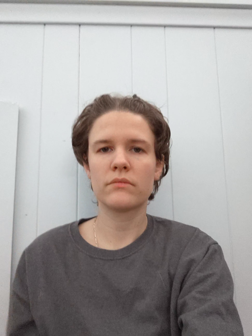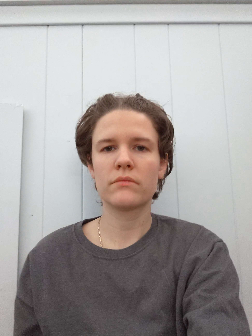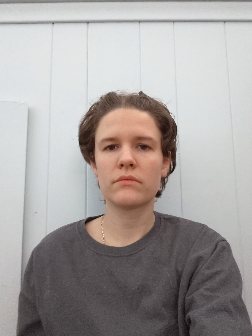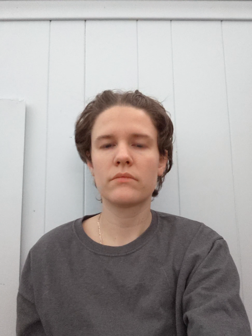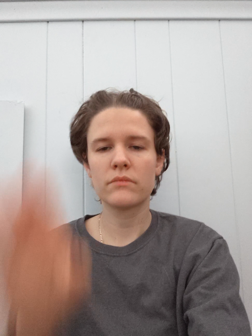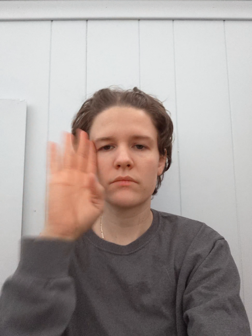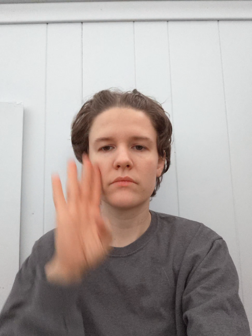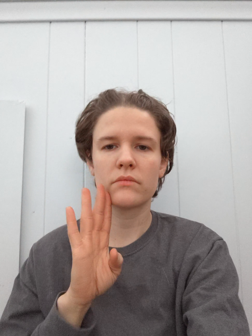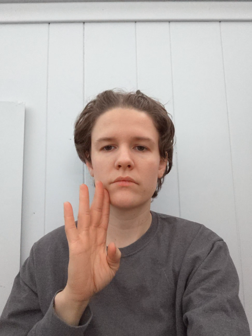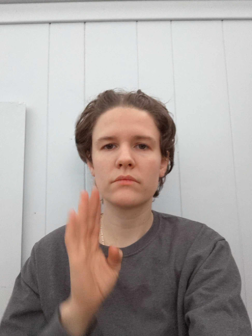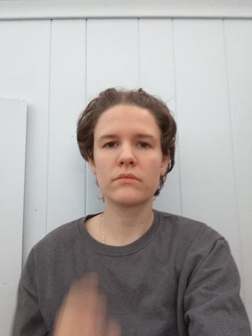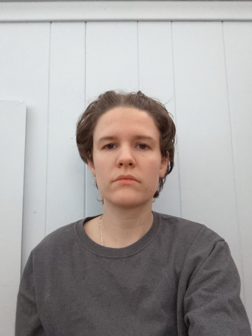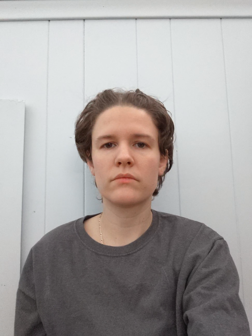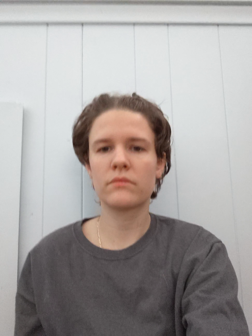brown